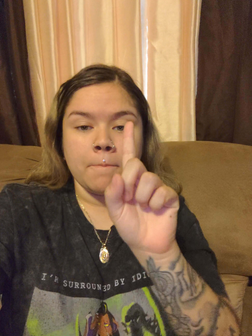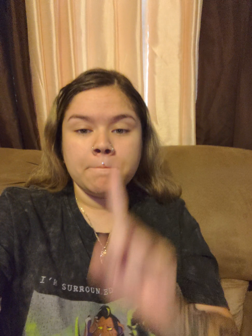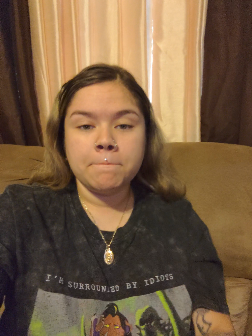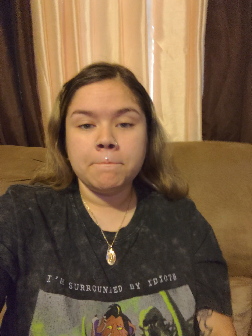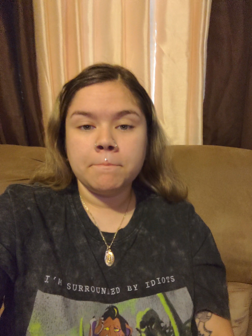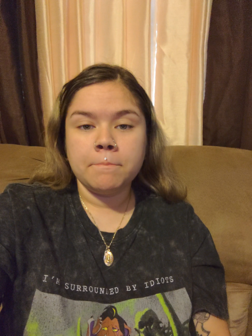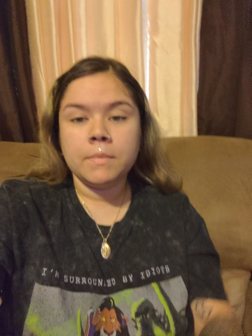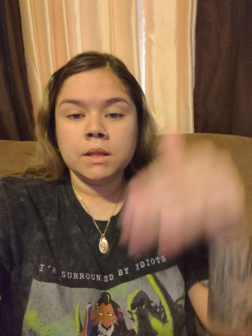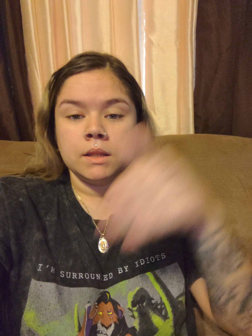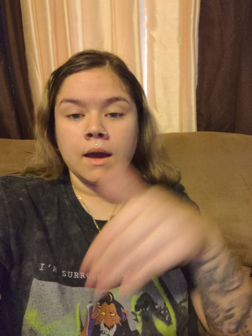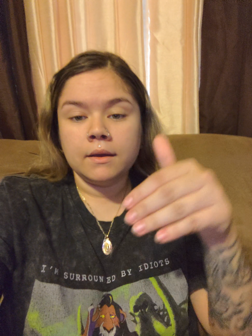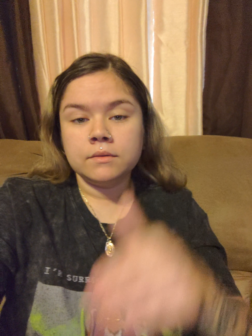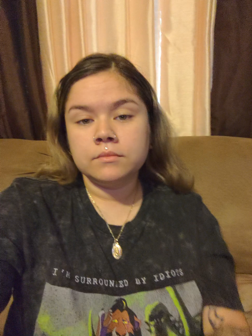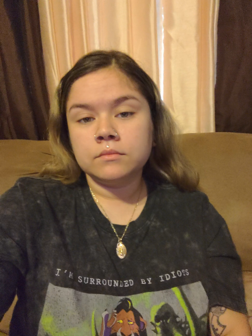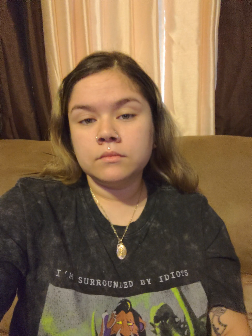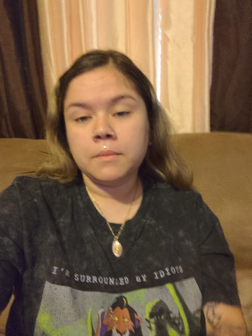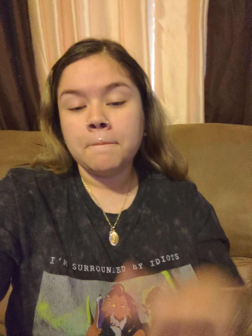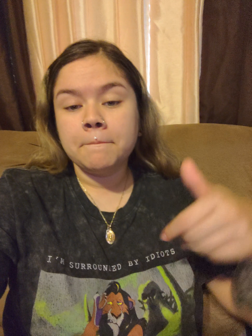night night